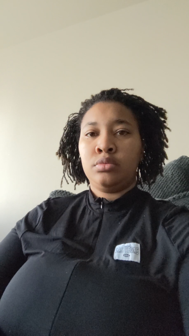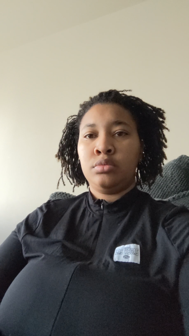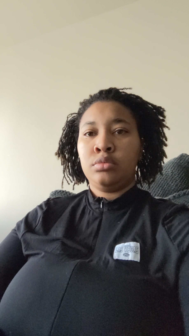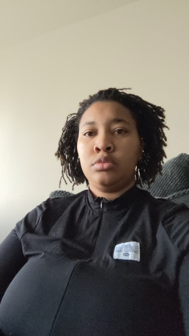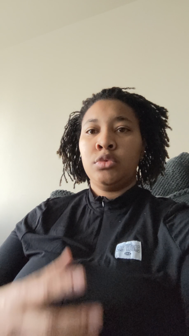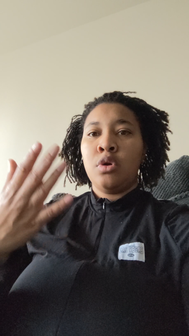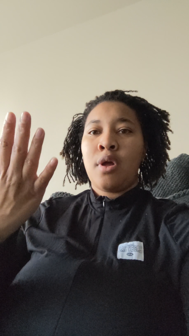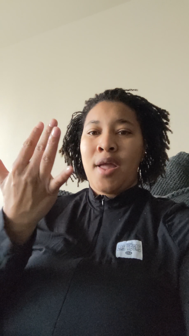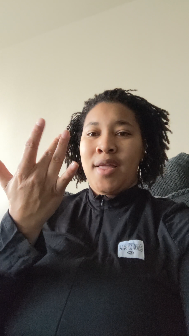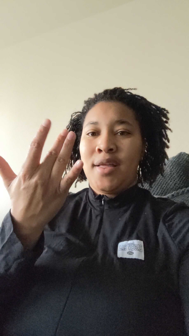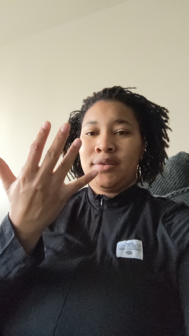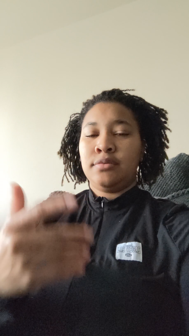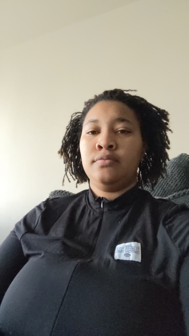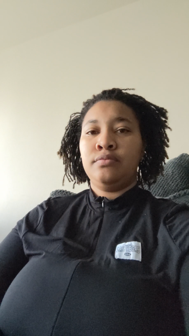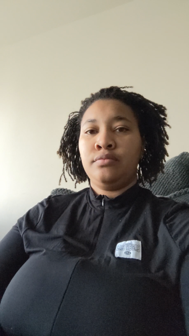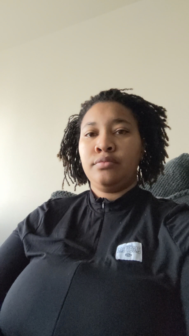hand